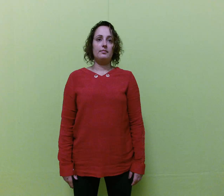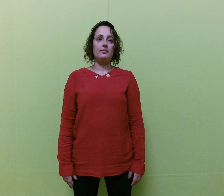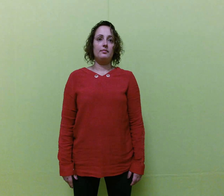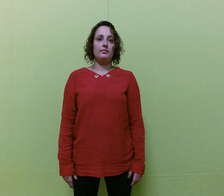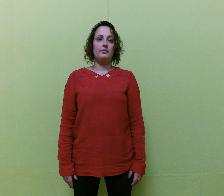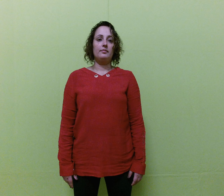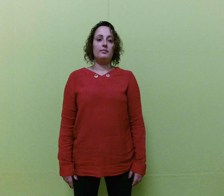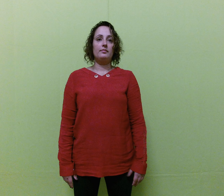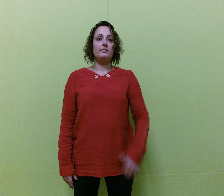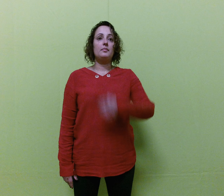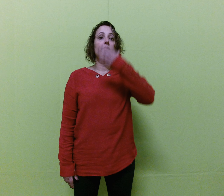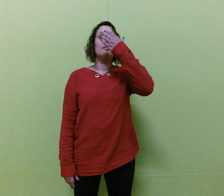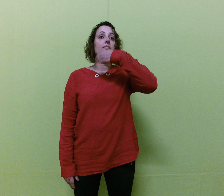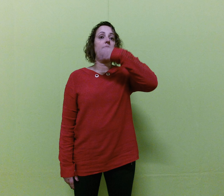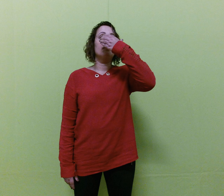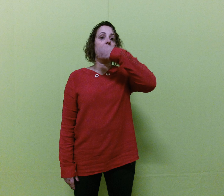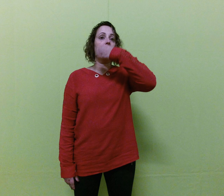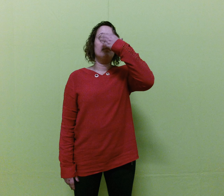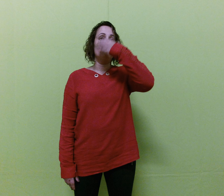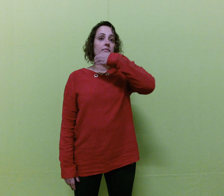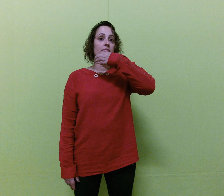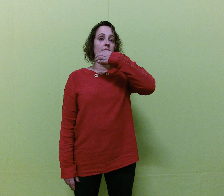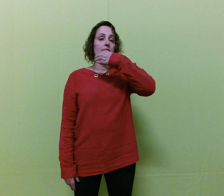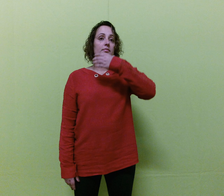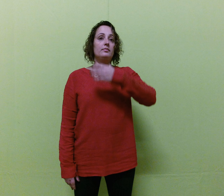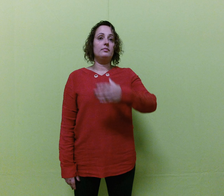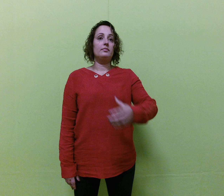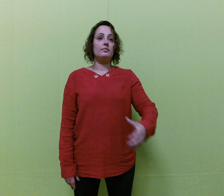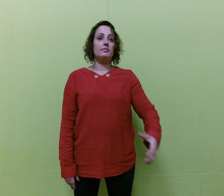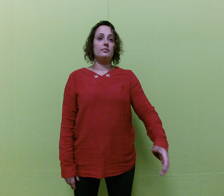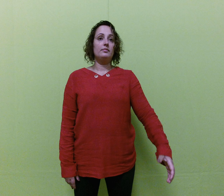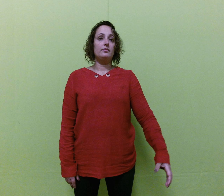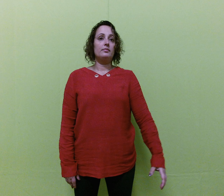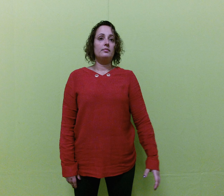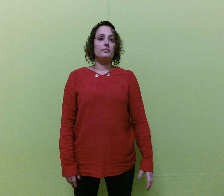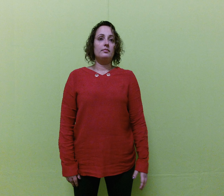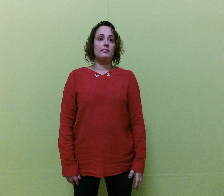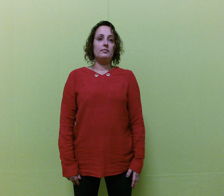maçã